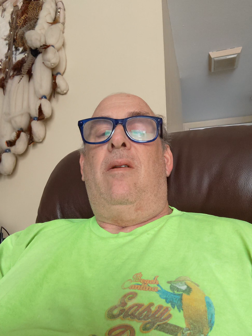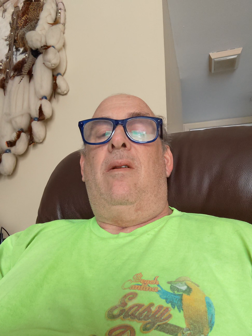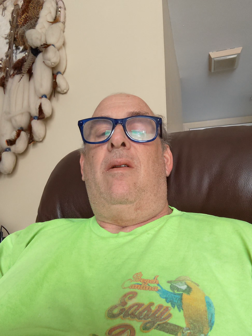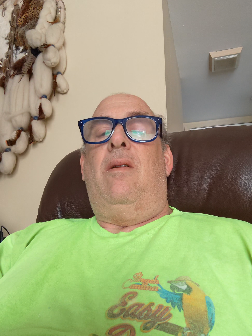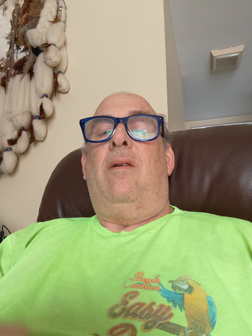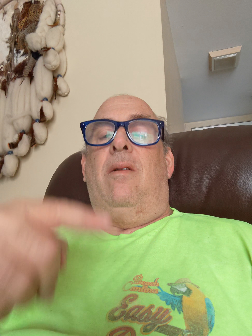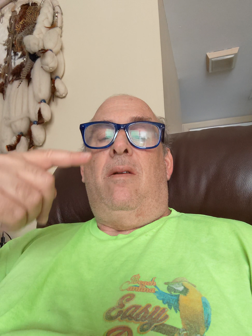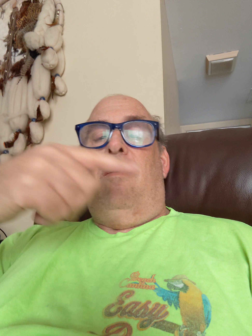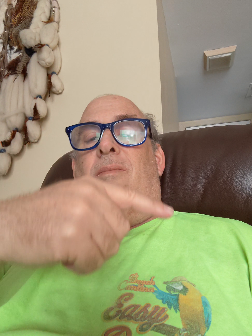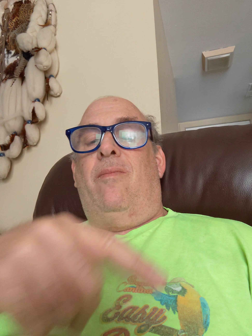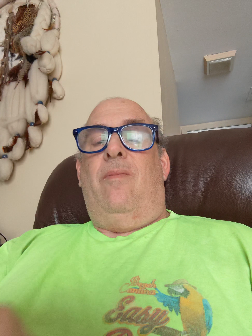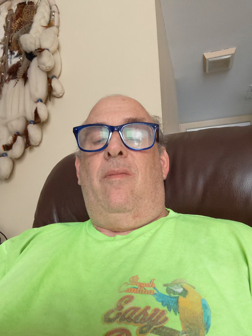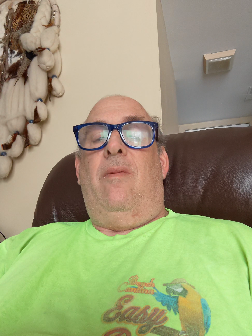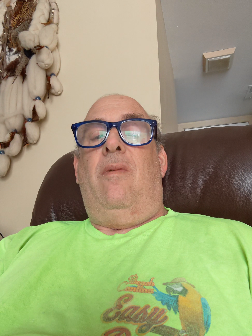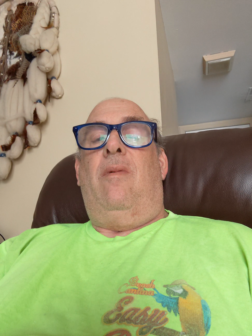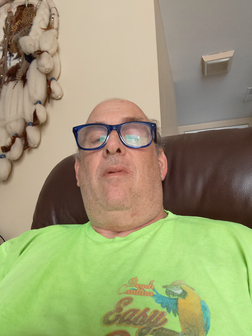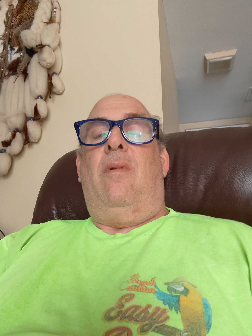he/she/it